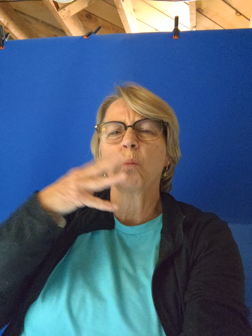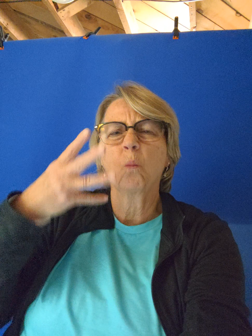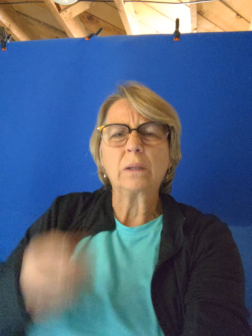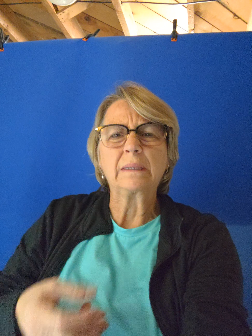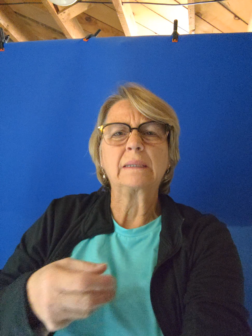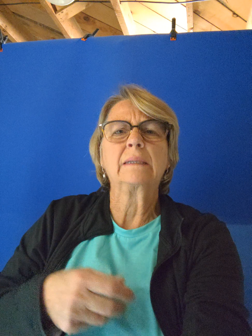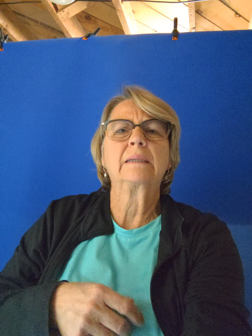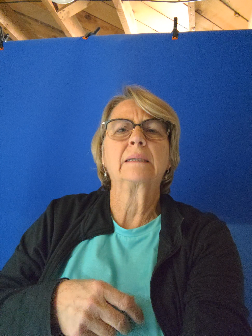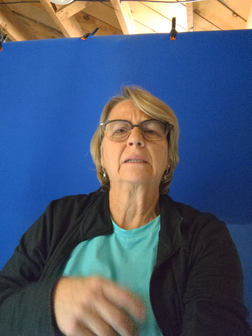wet